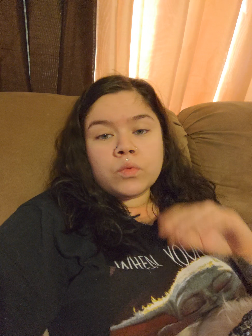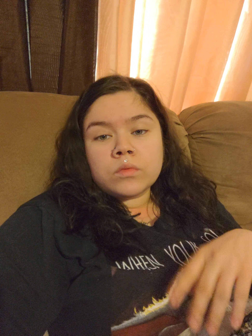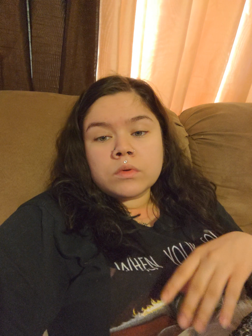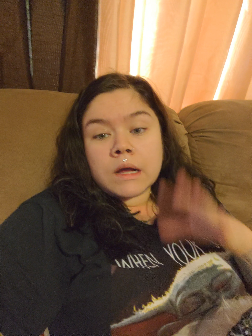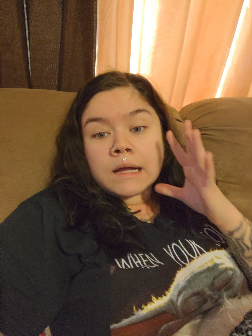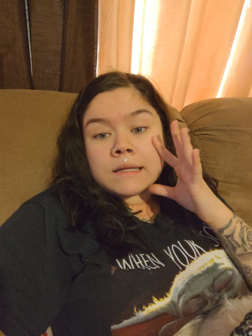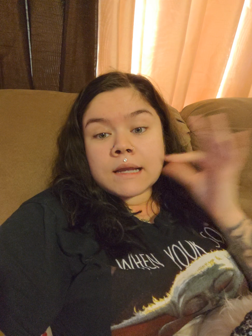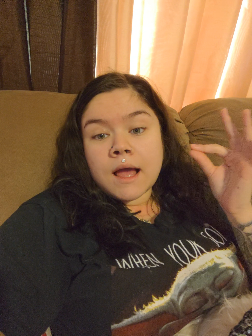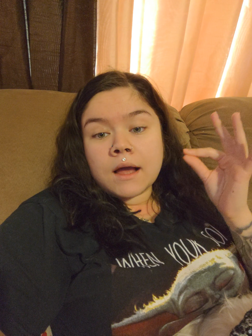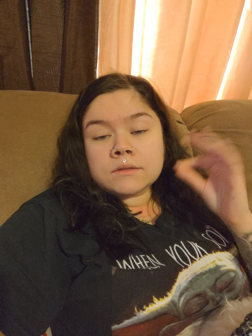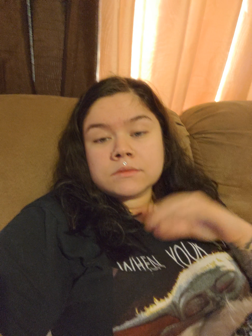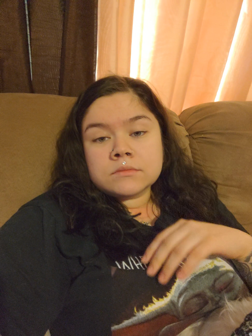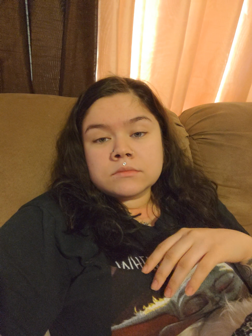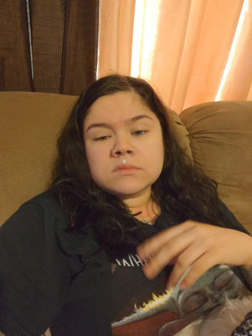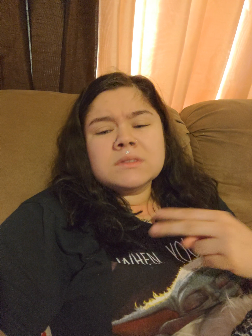cat